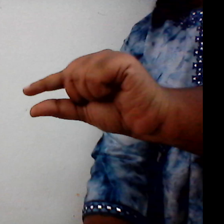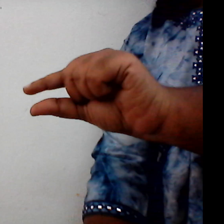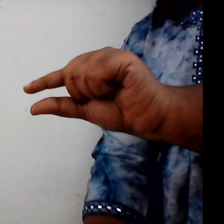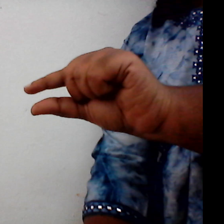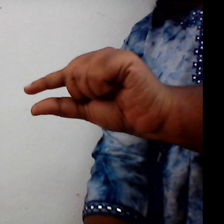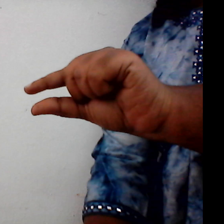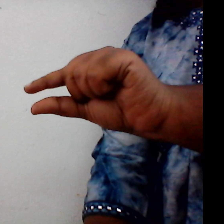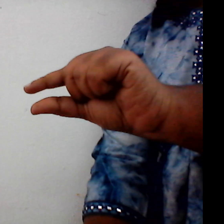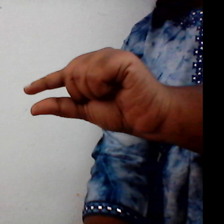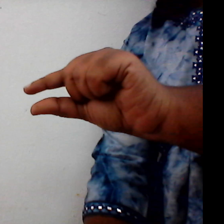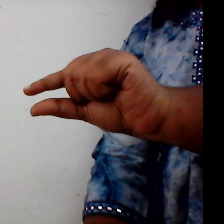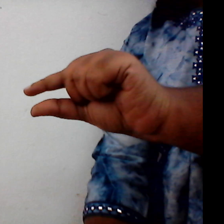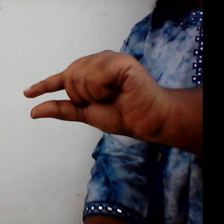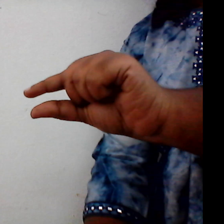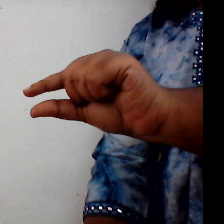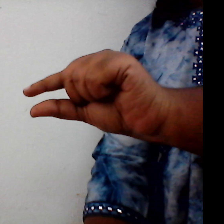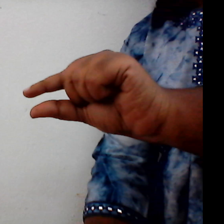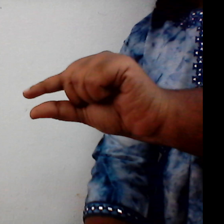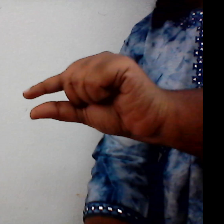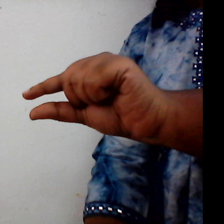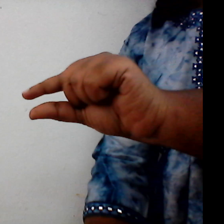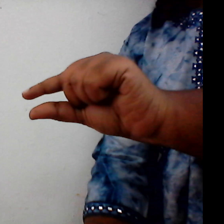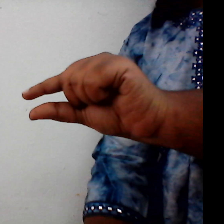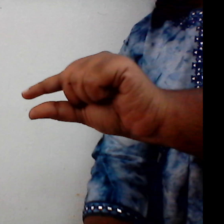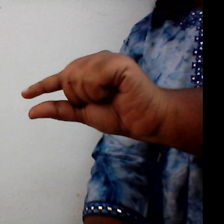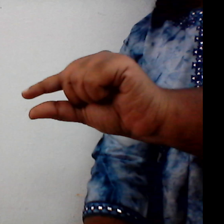ഉ